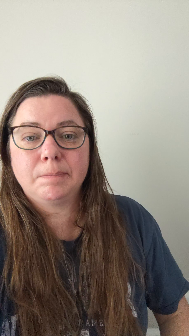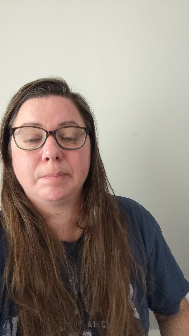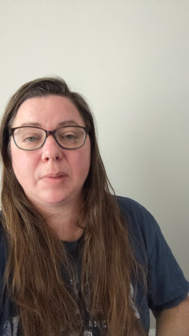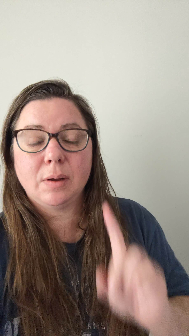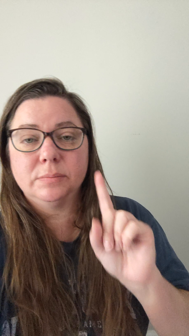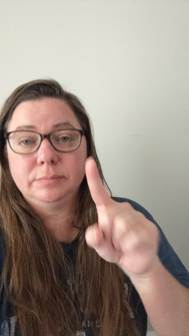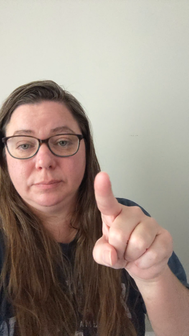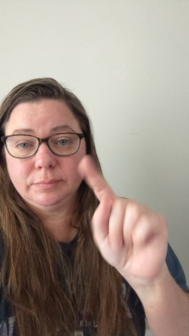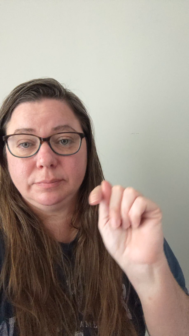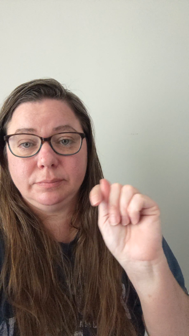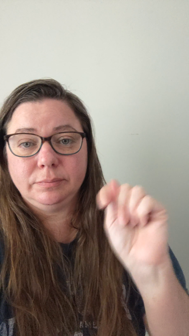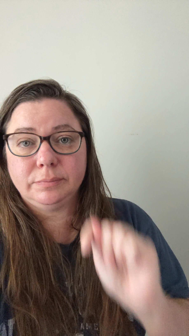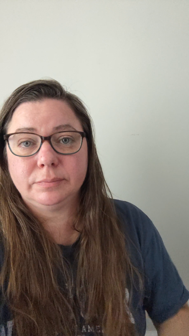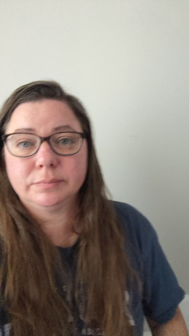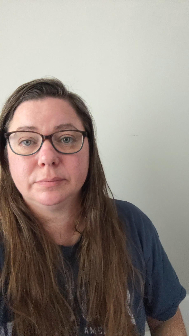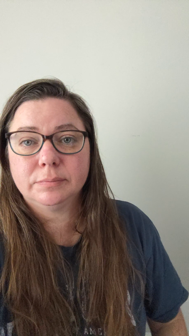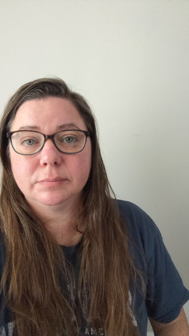go potty